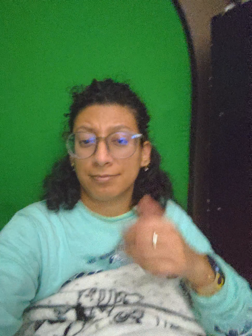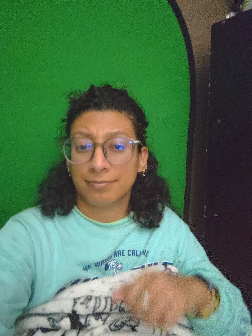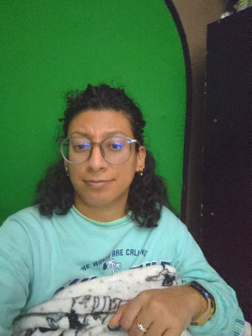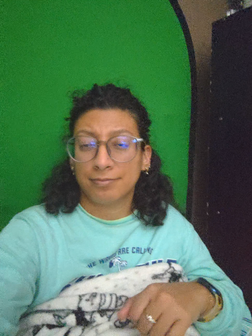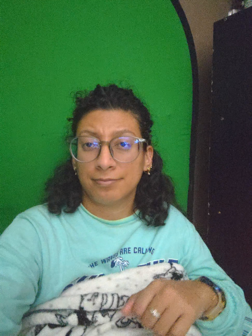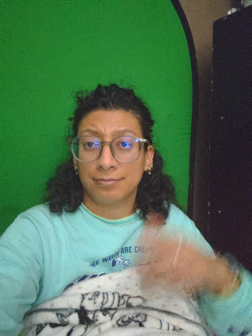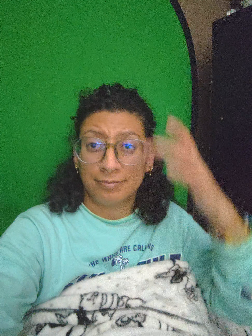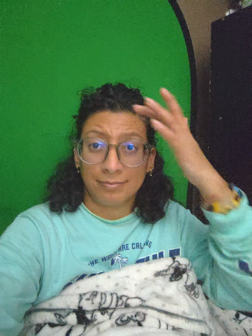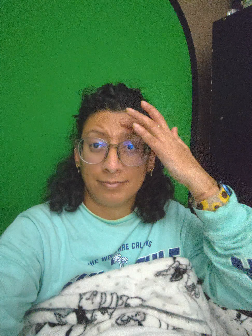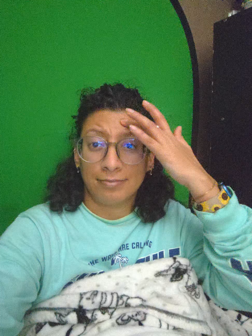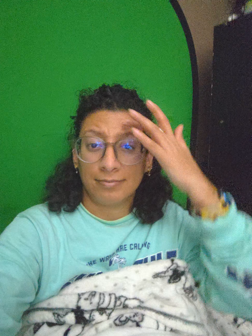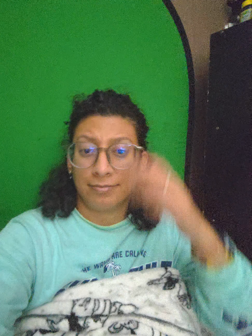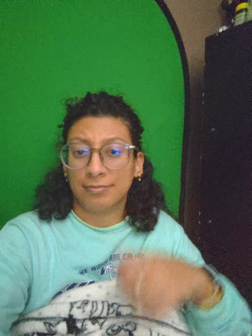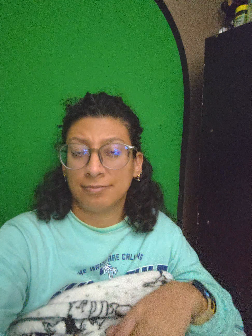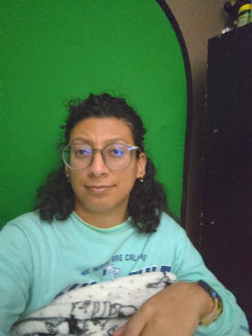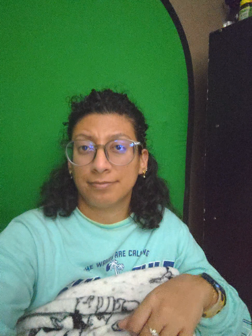sick